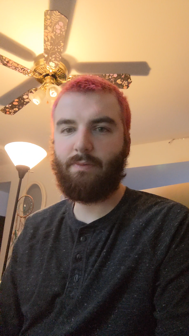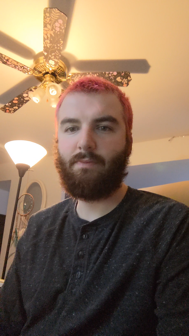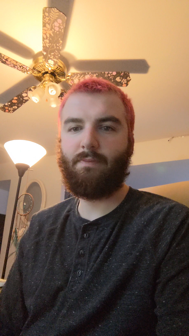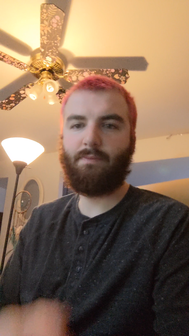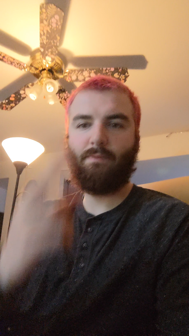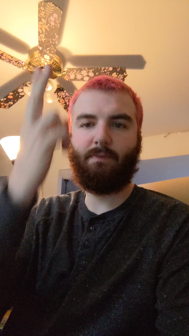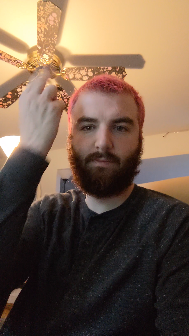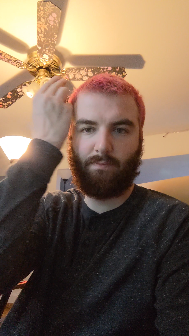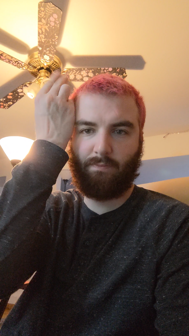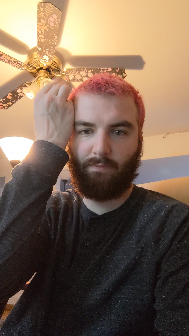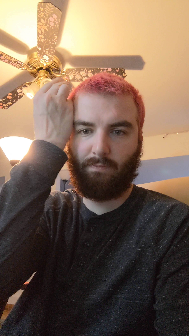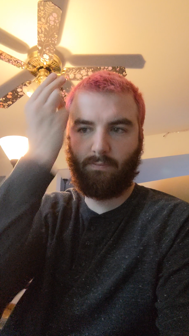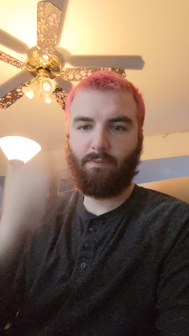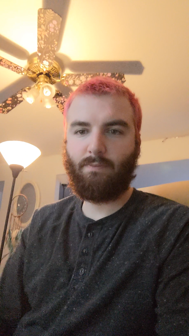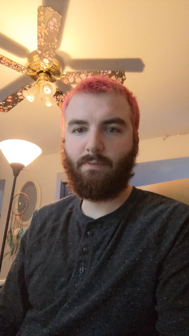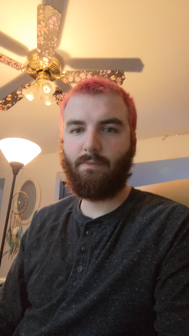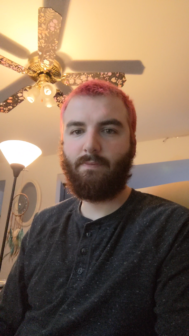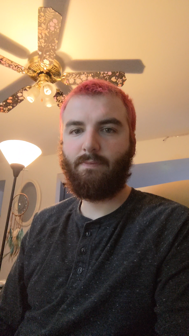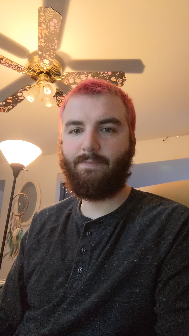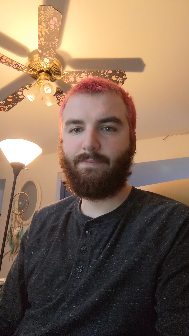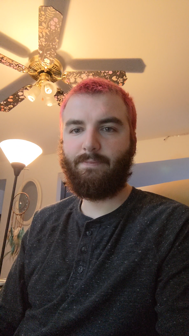bunny